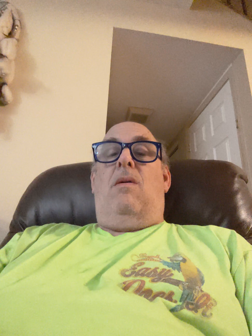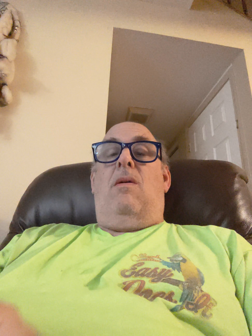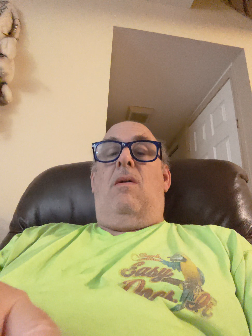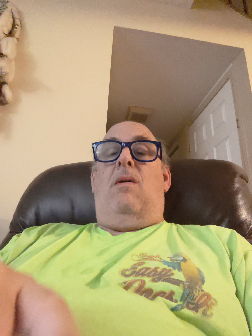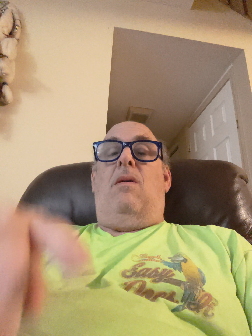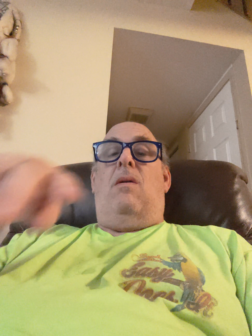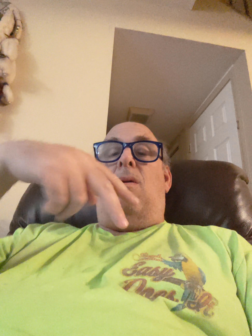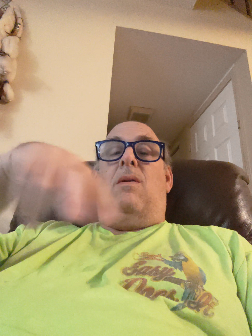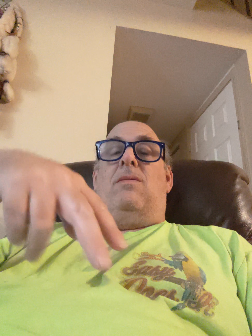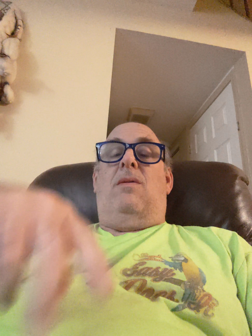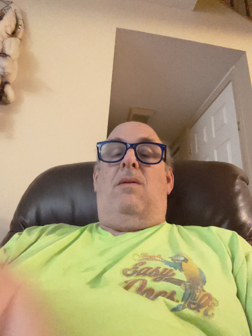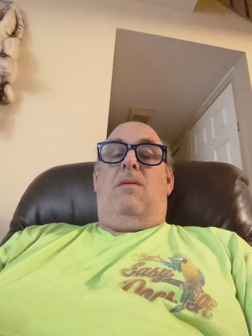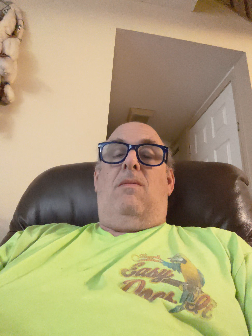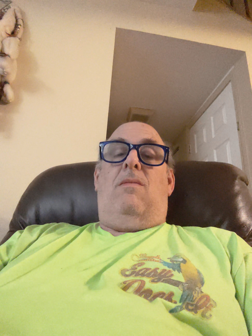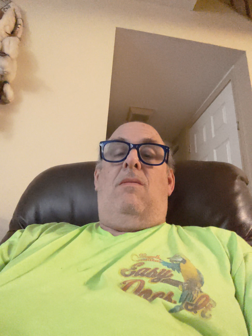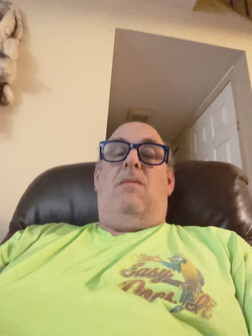dance